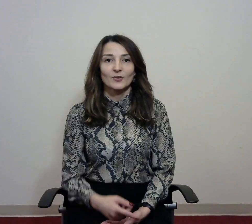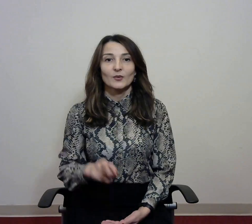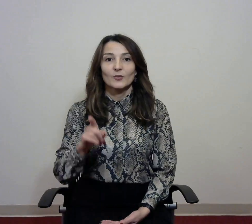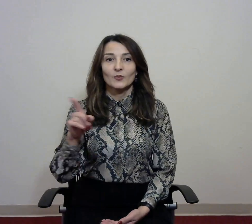onun